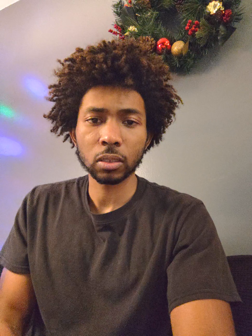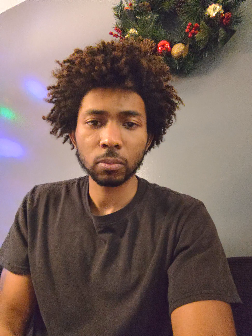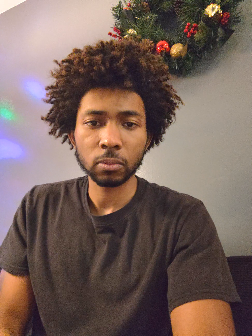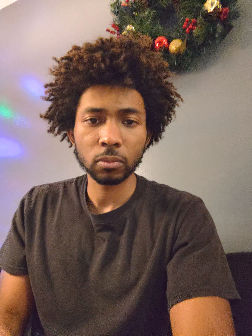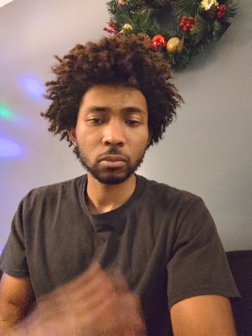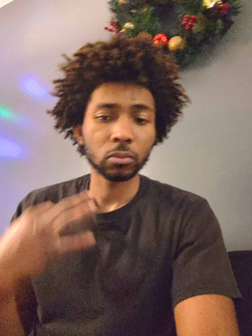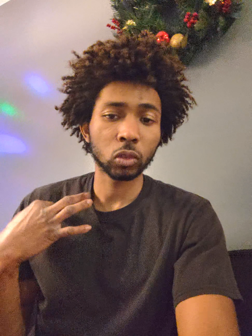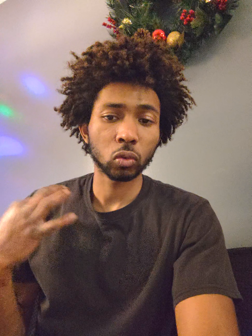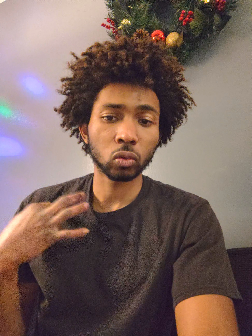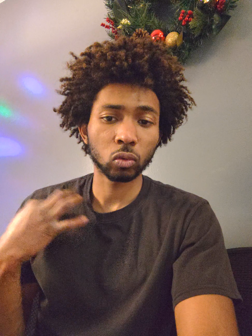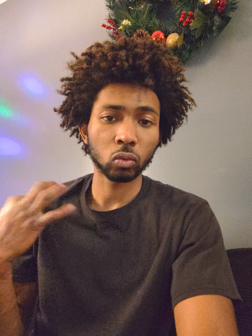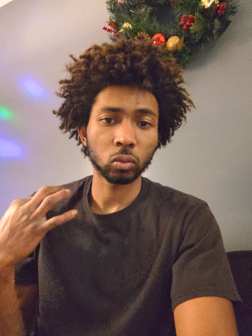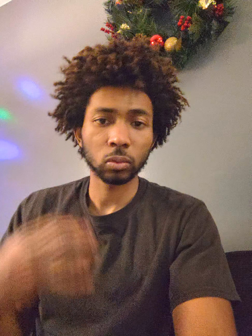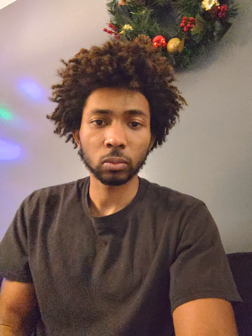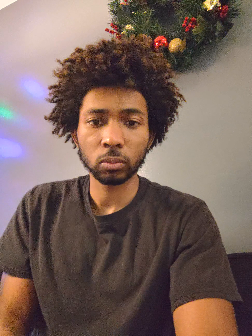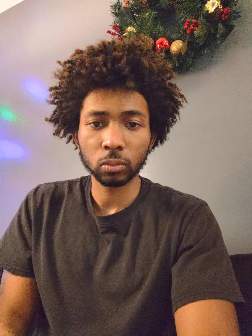shirt